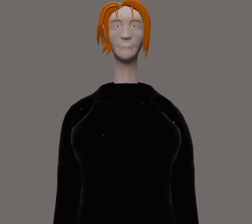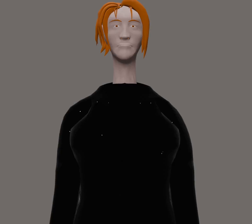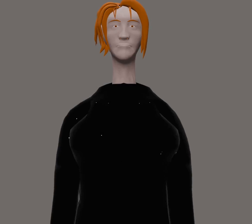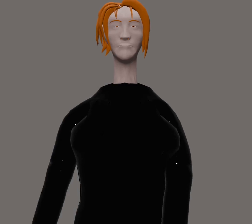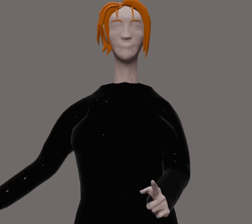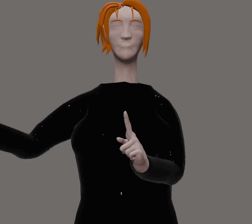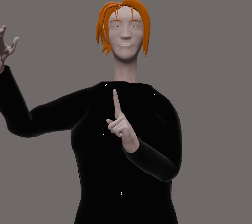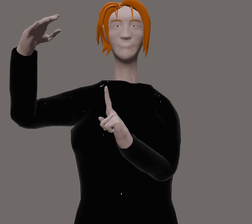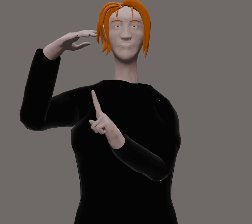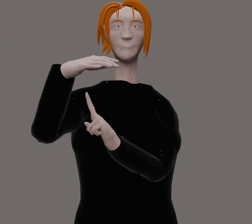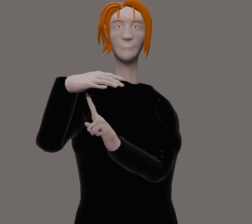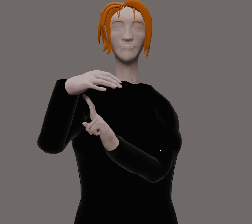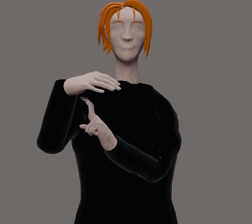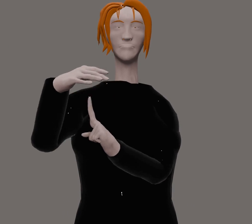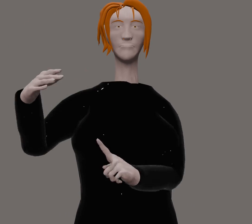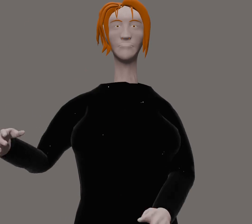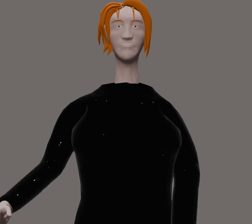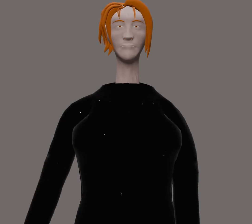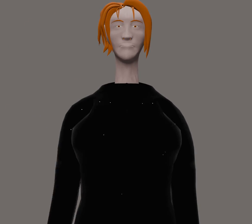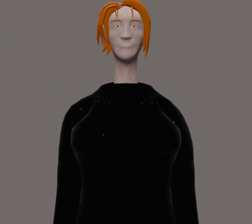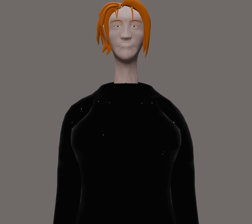Best